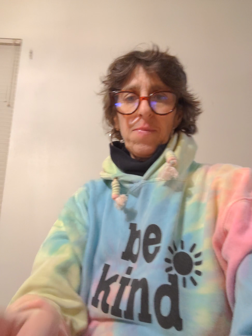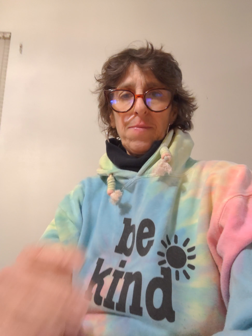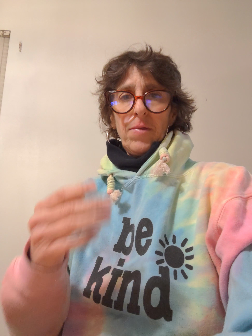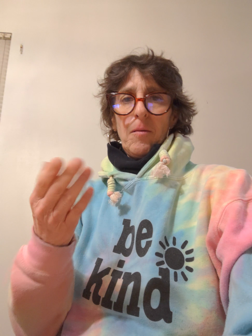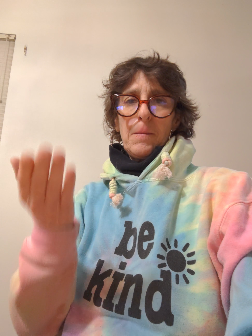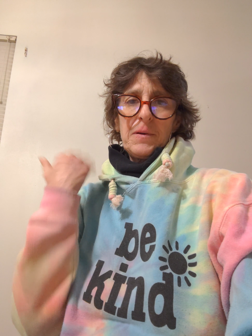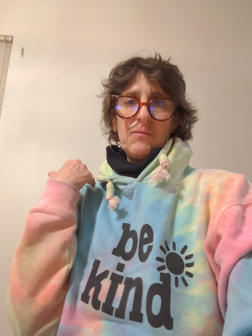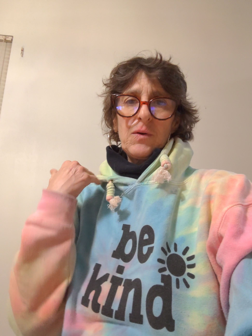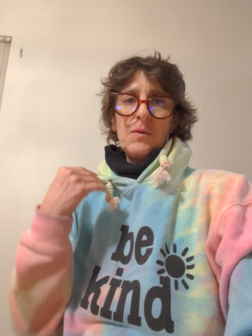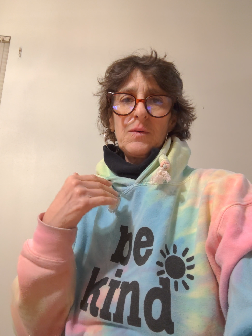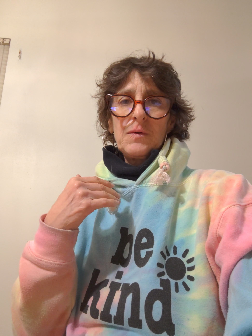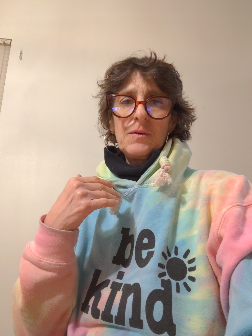before